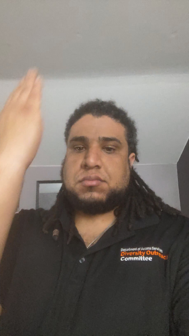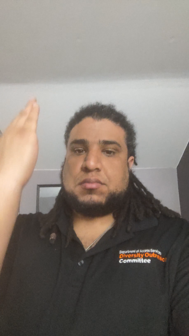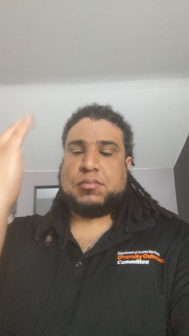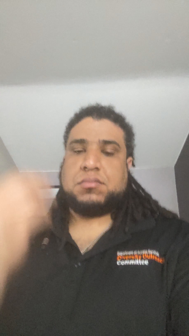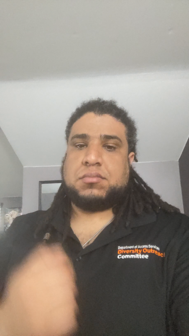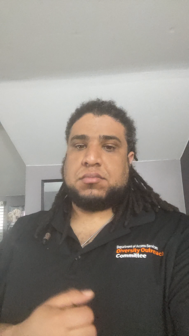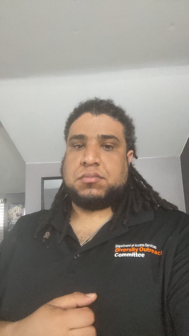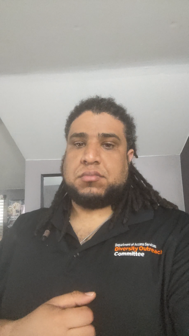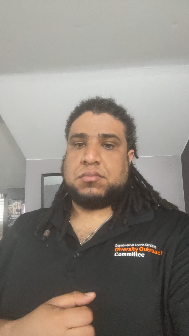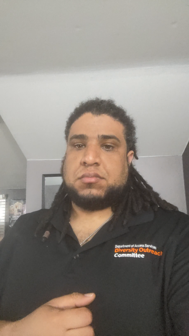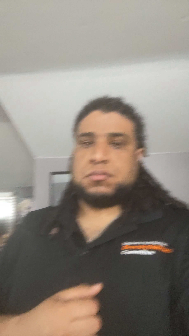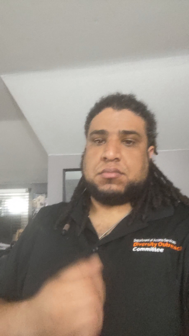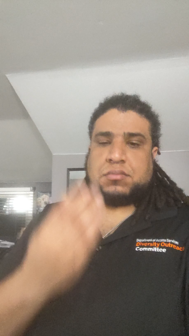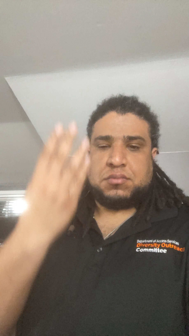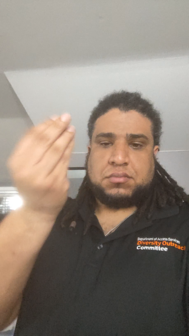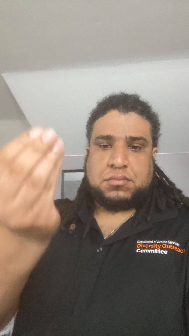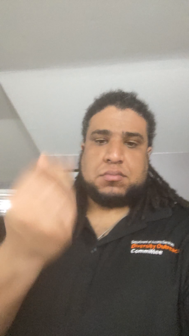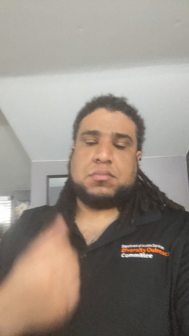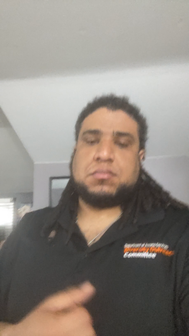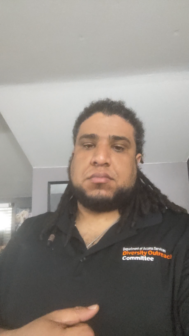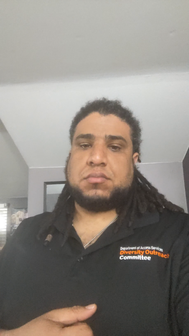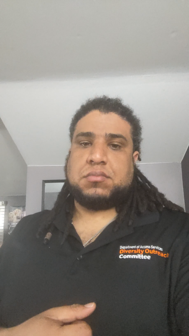got to